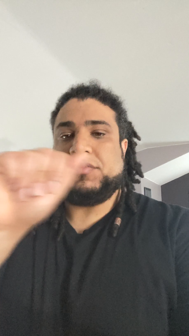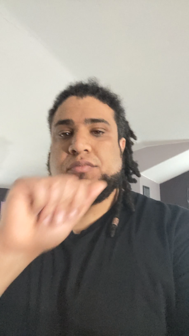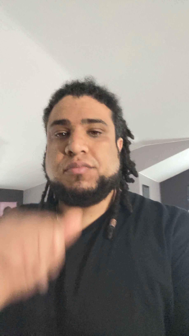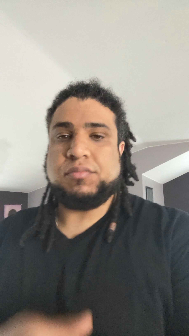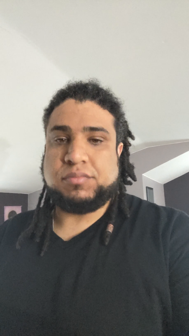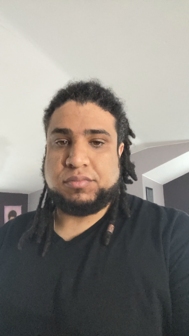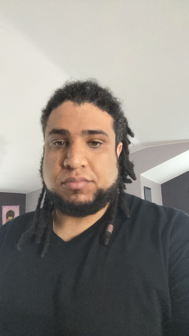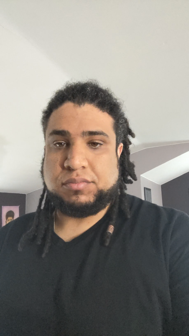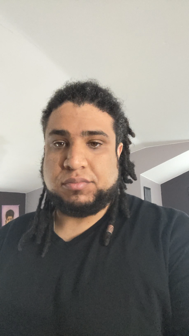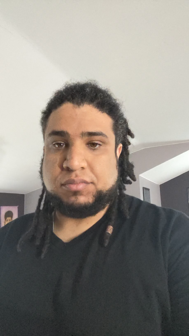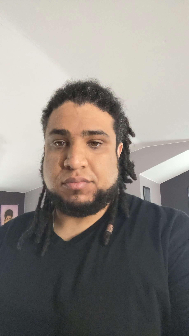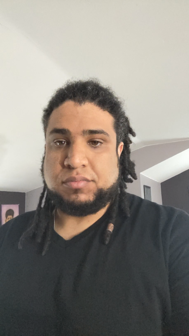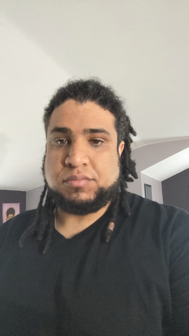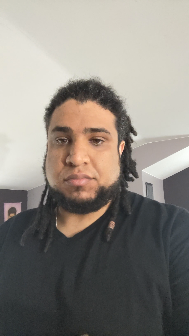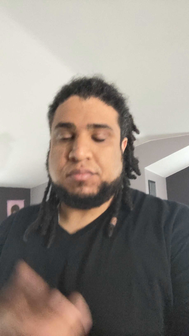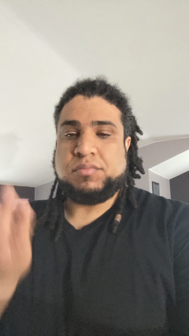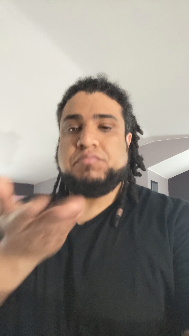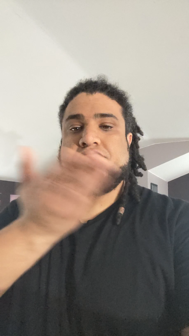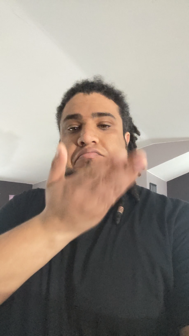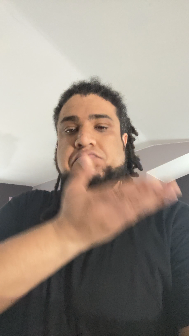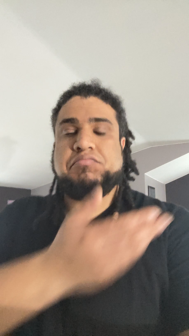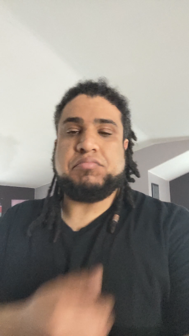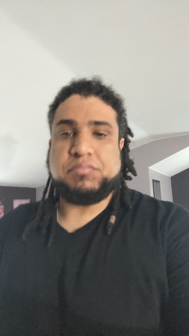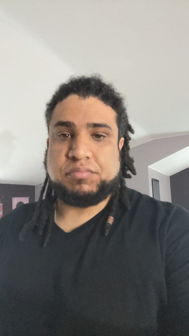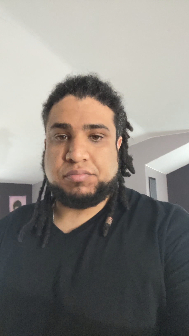carry